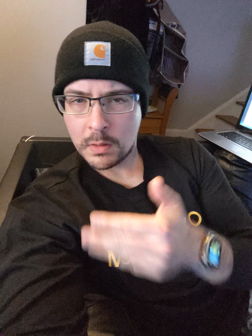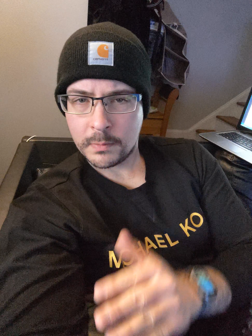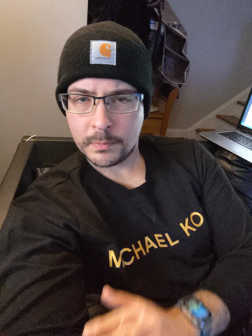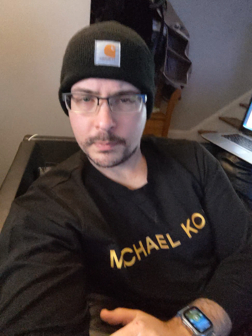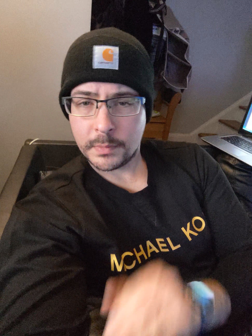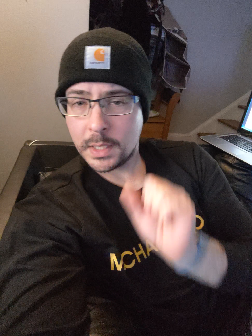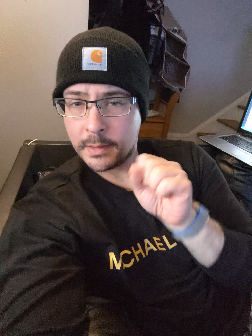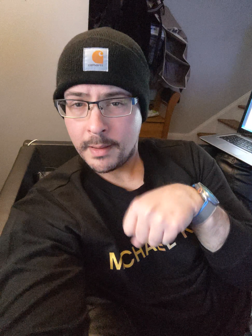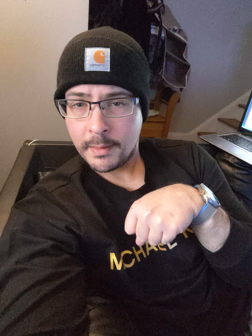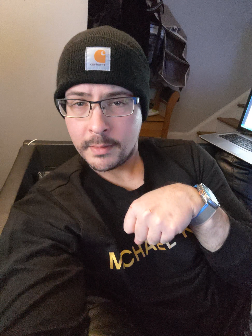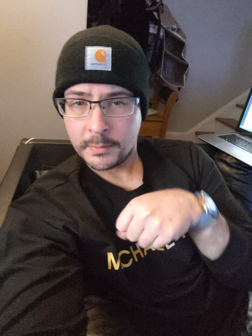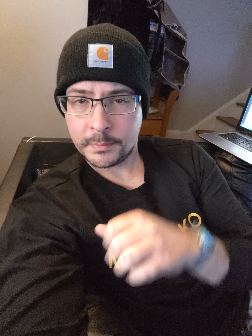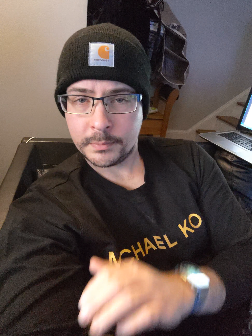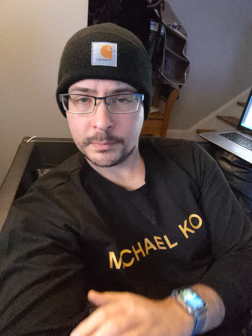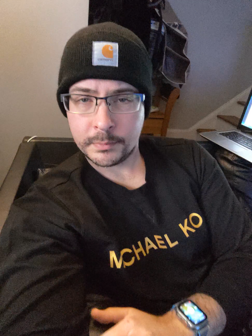can